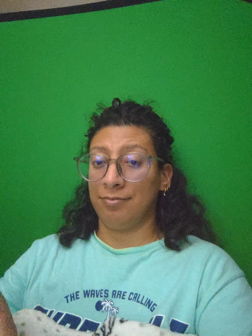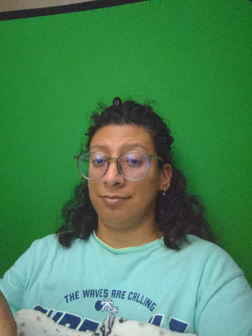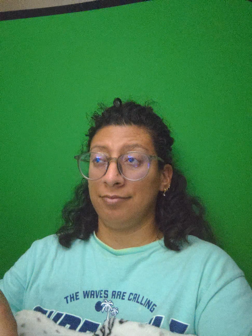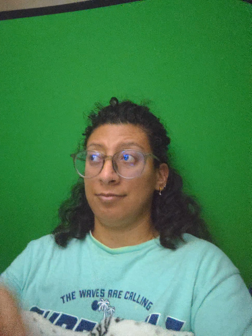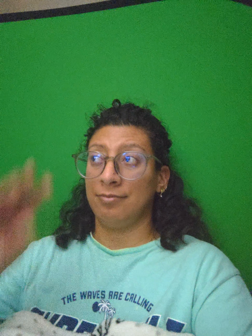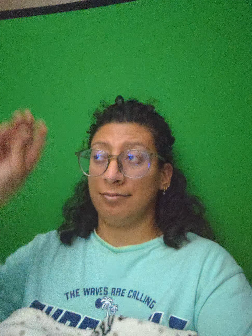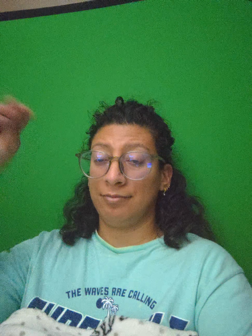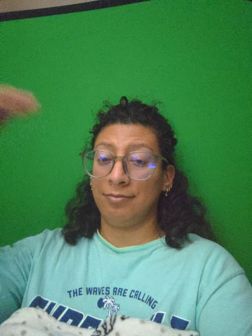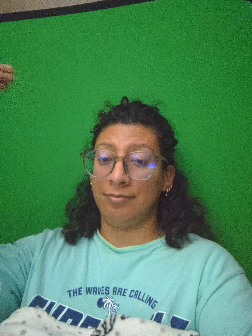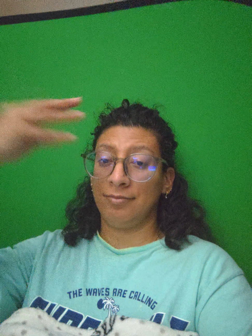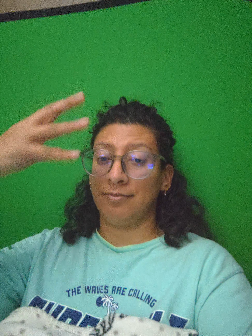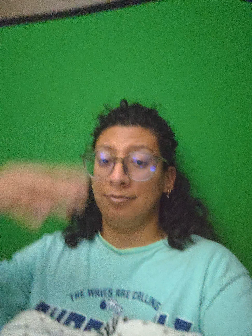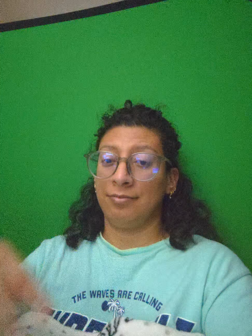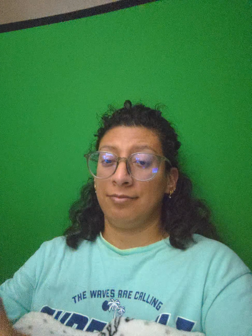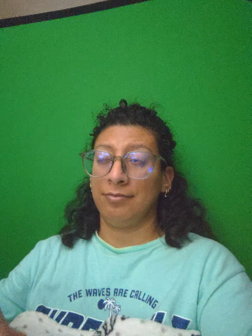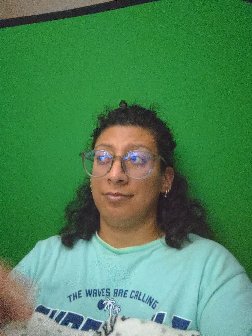sun